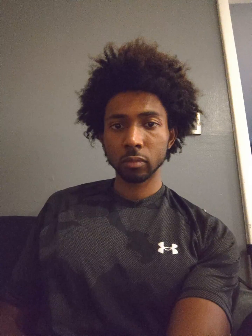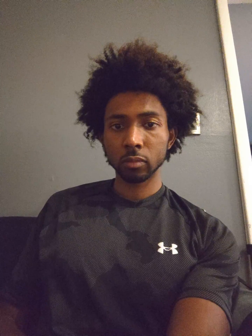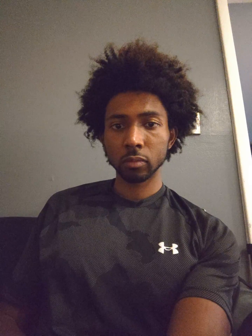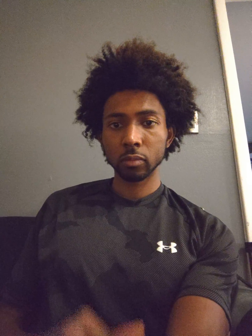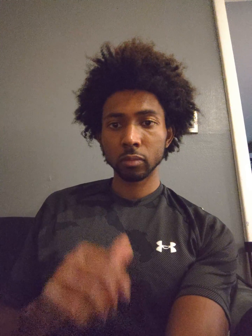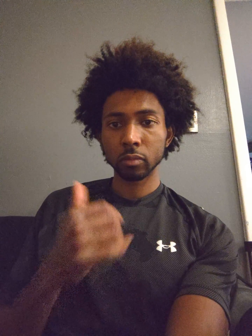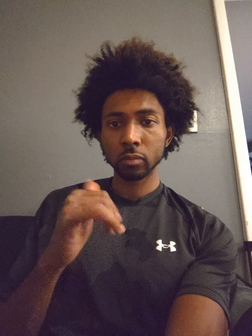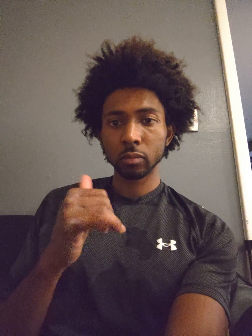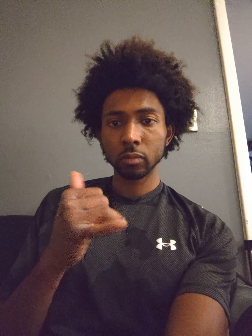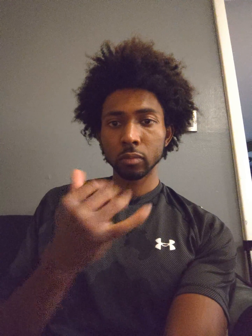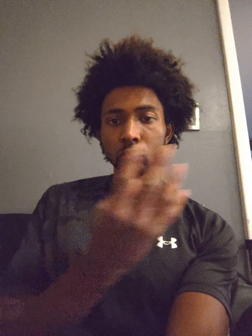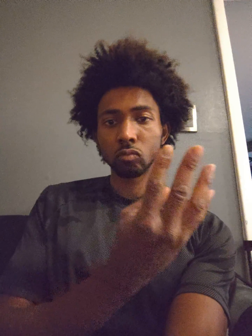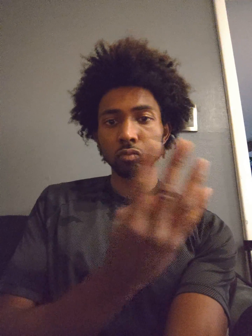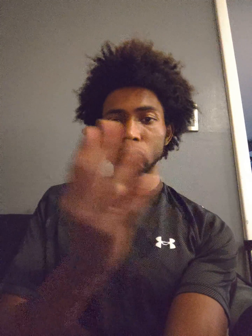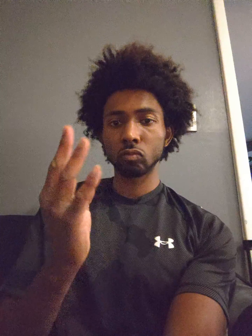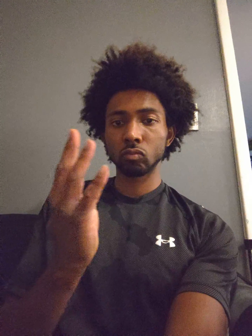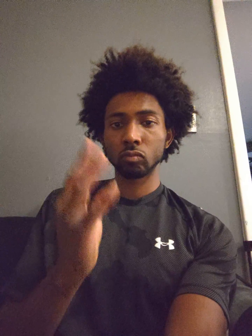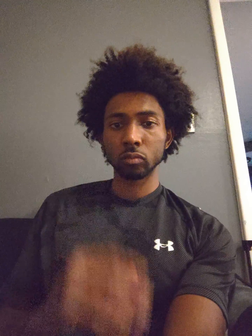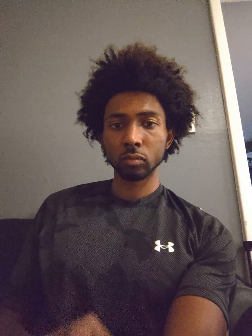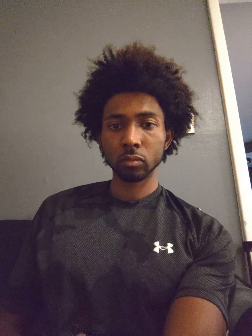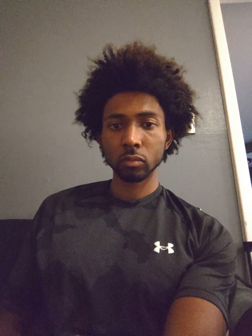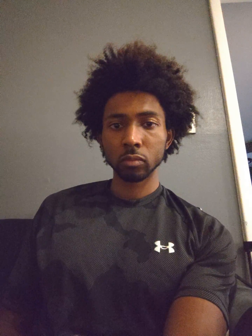playpen